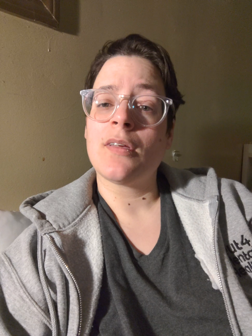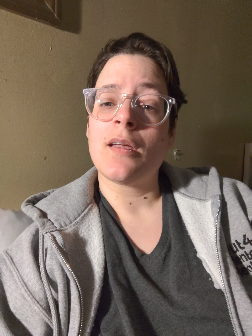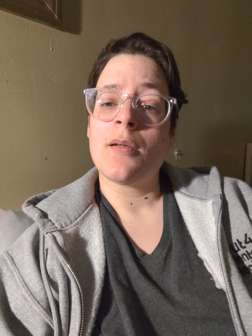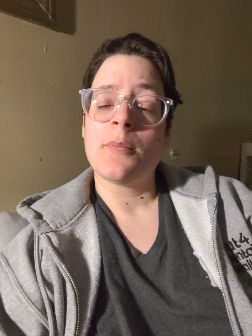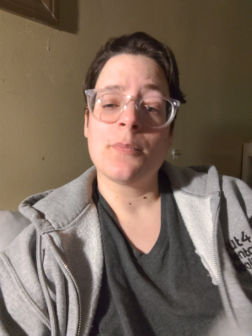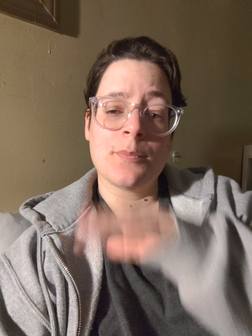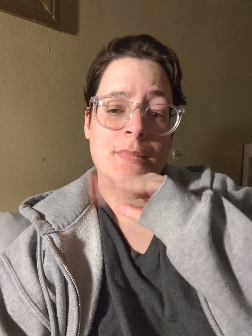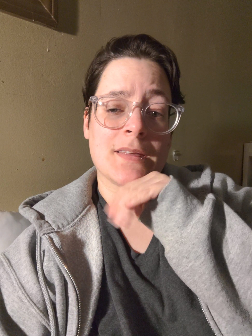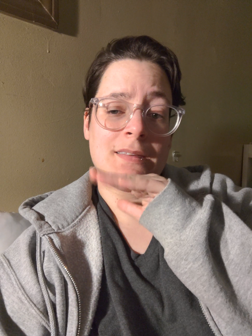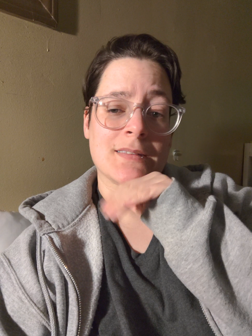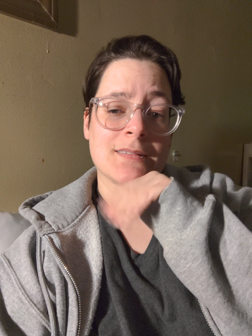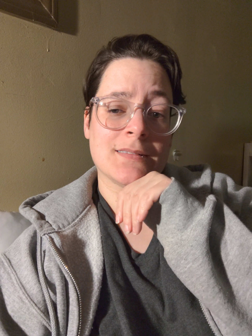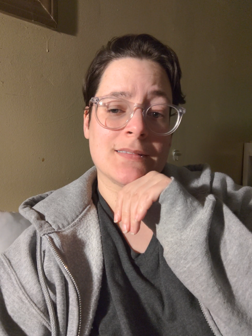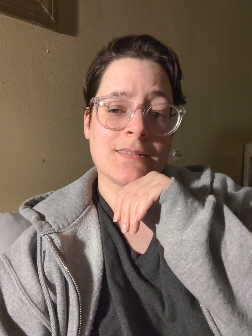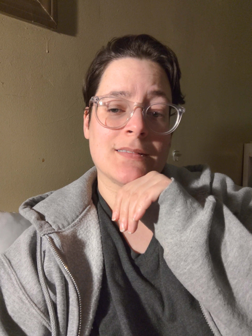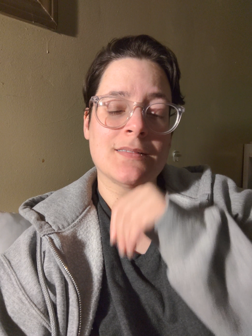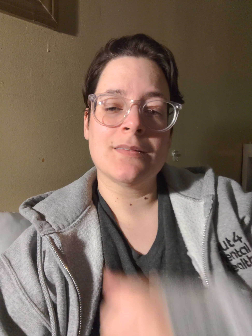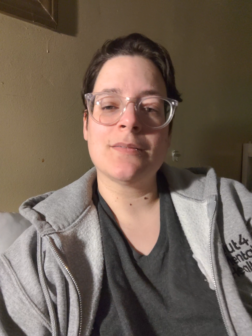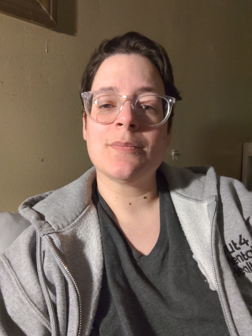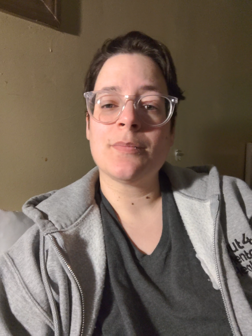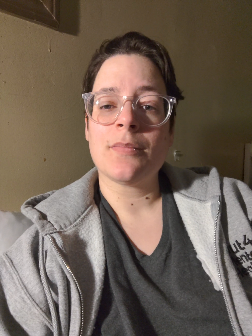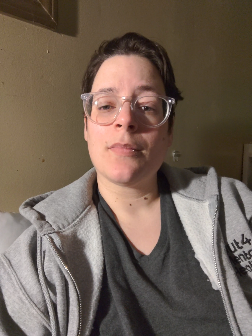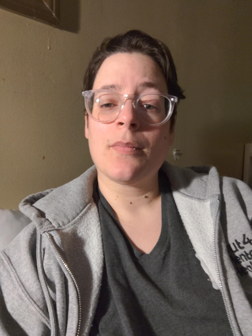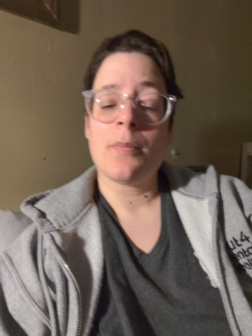pig